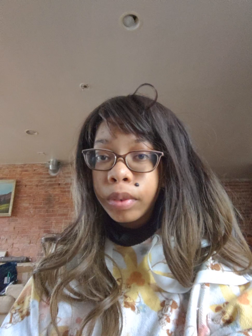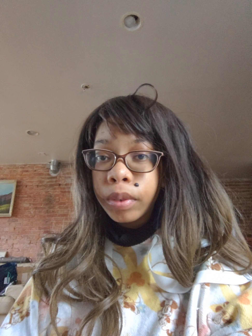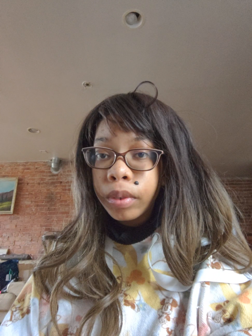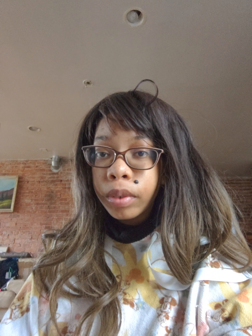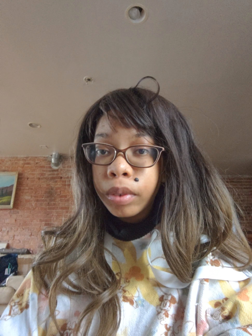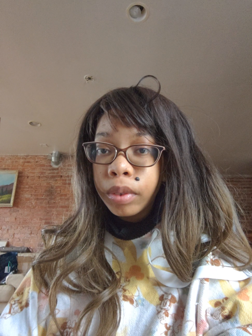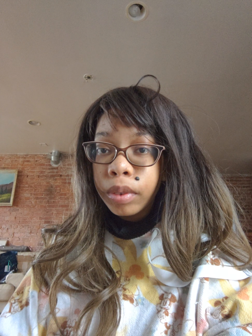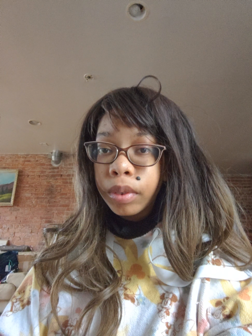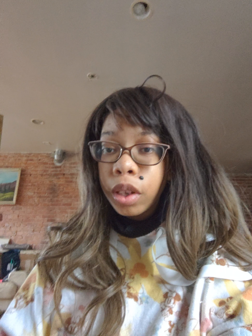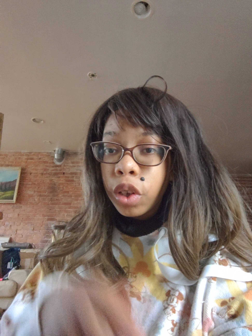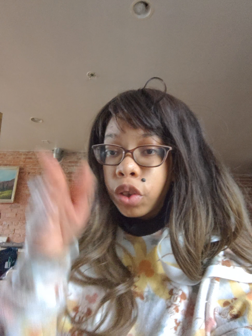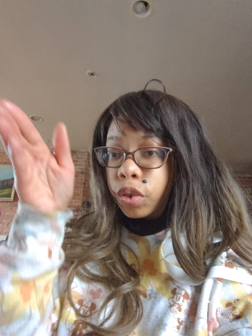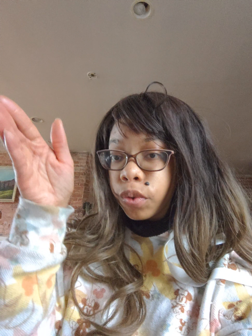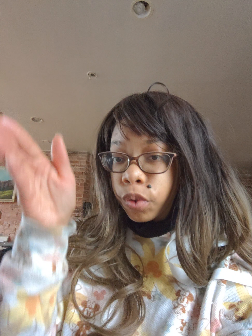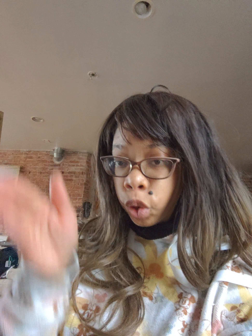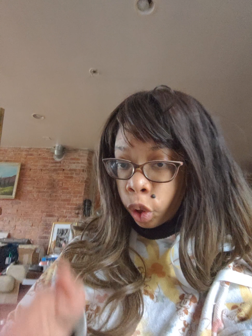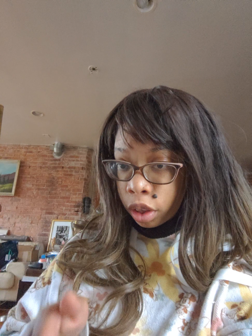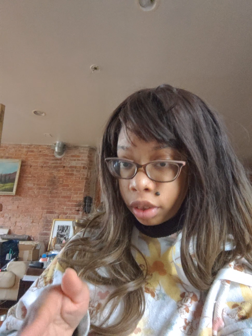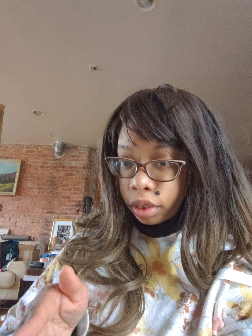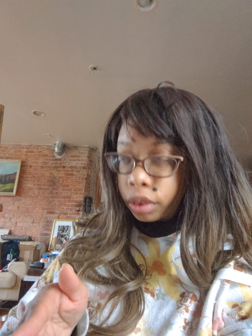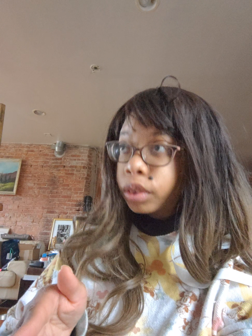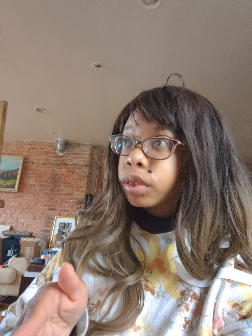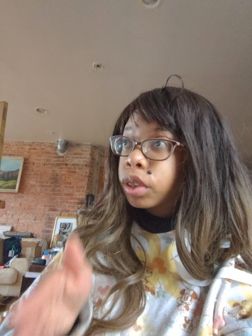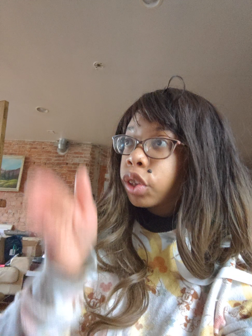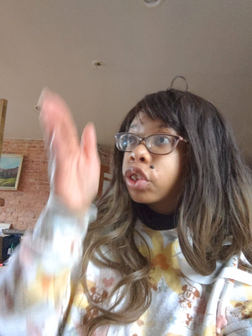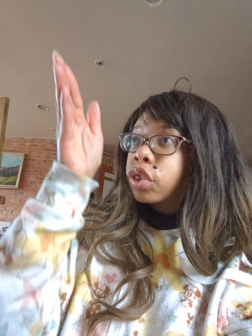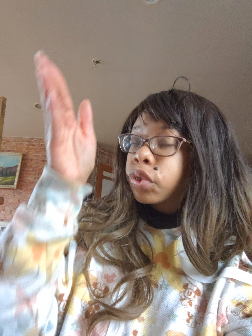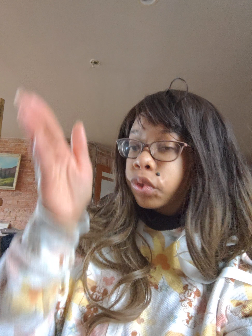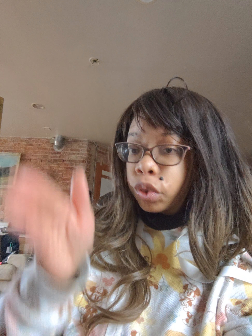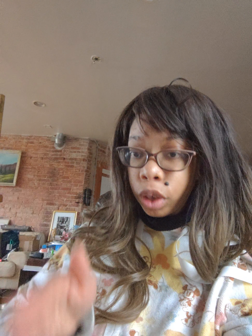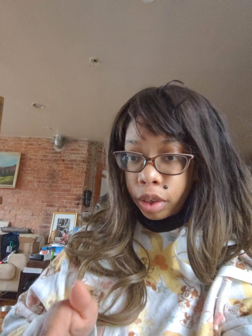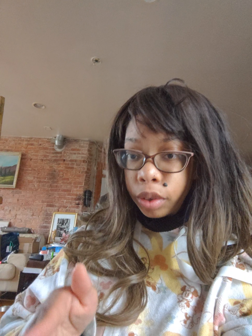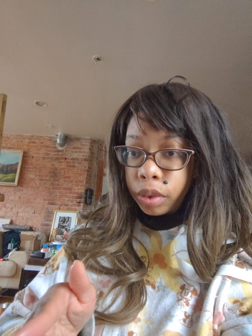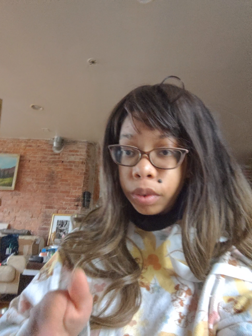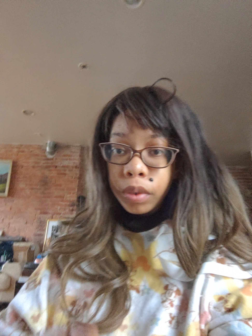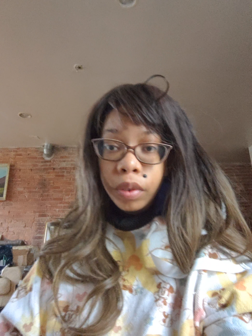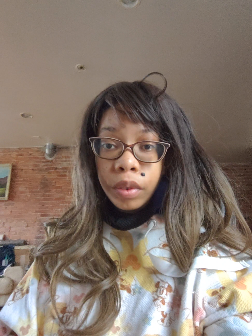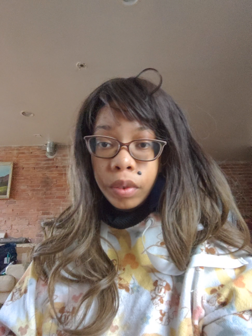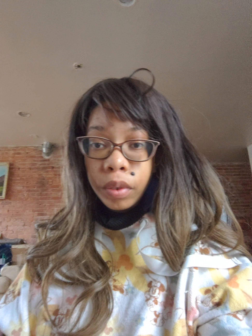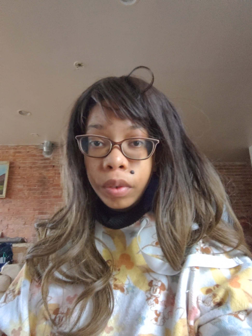person